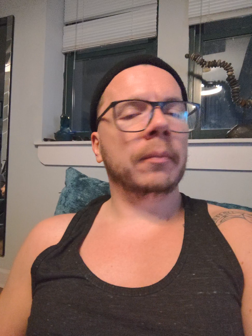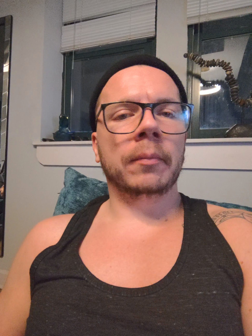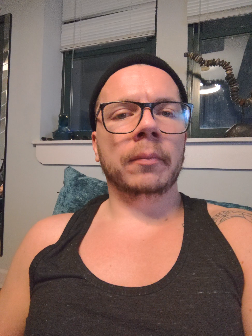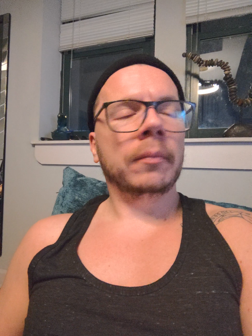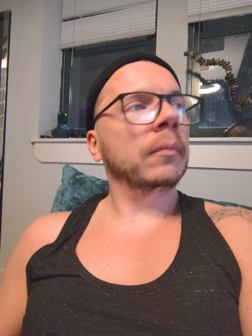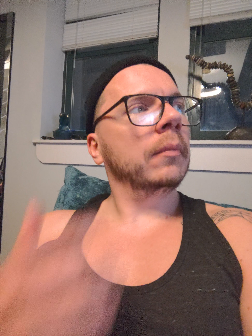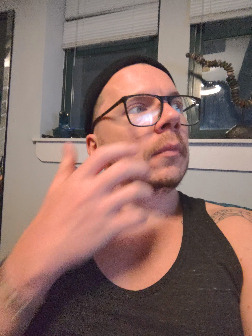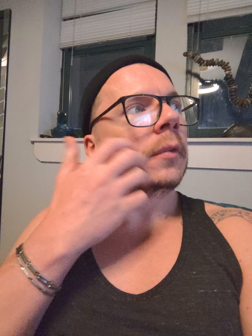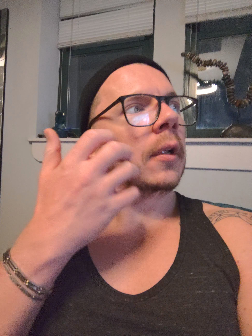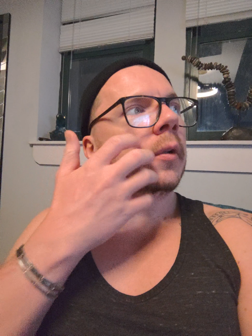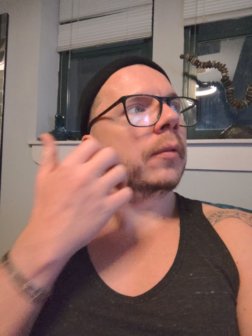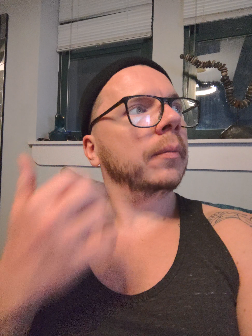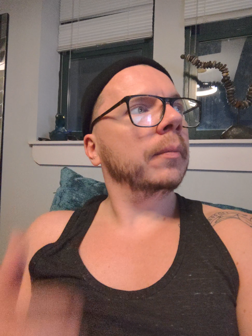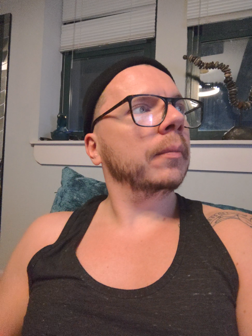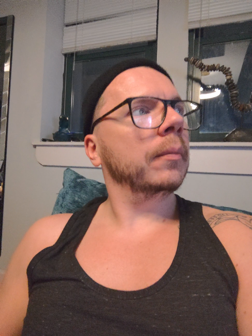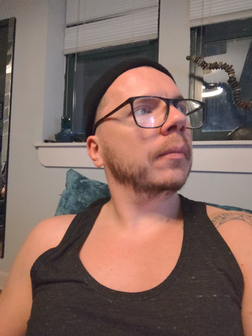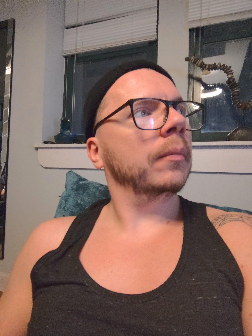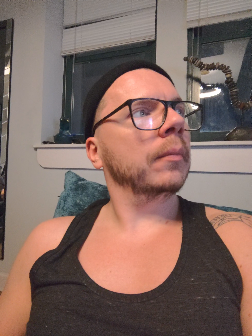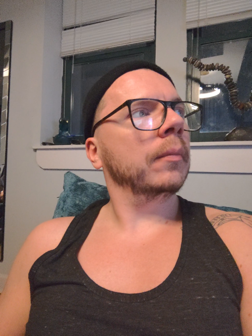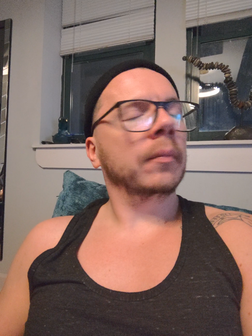tiger